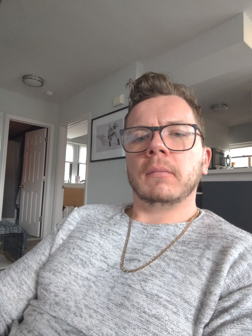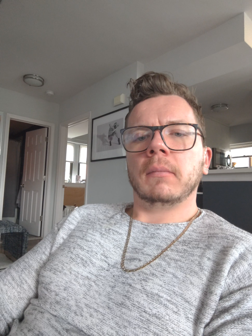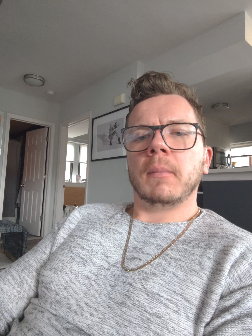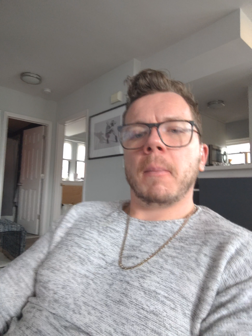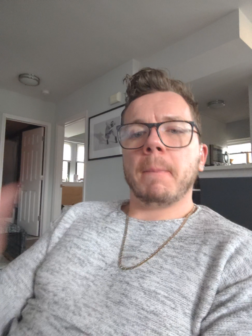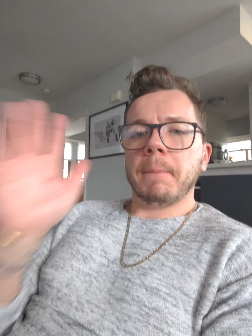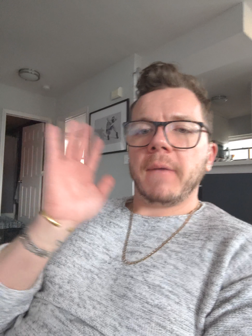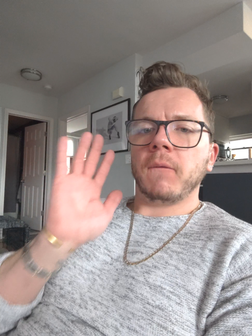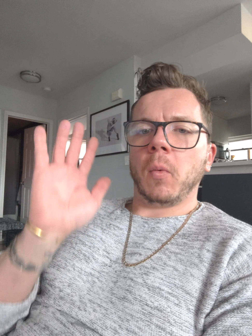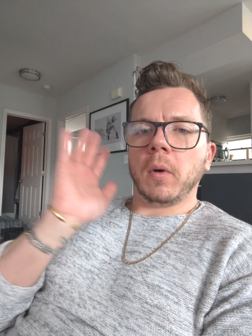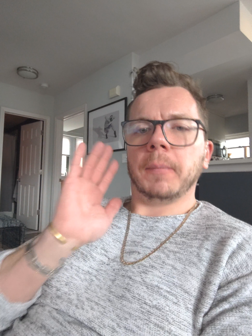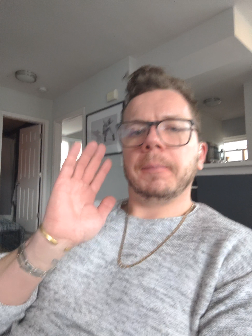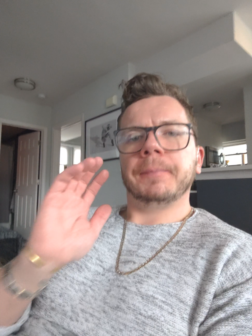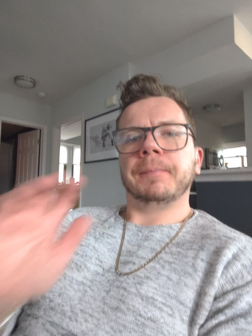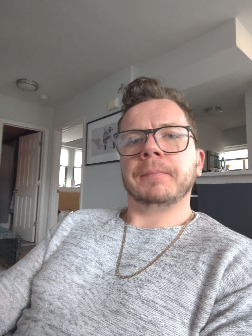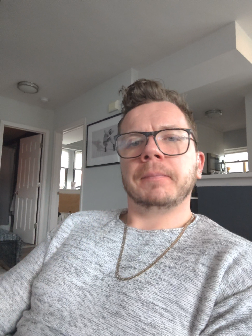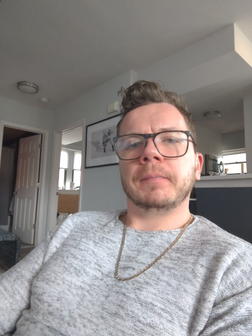before